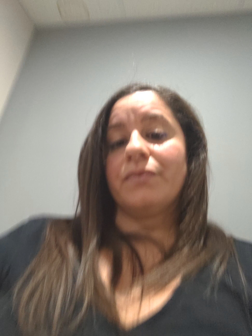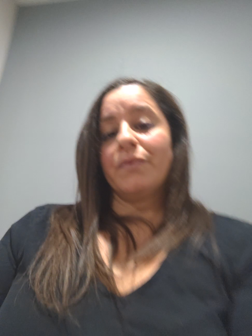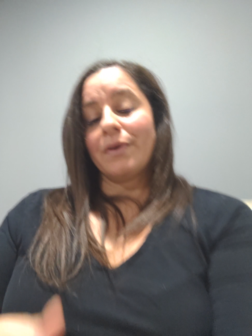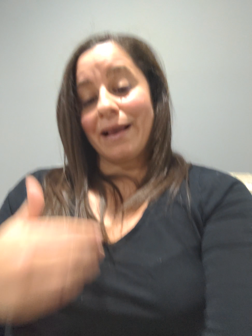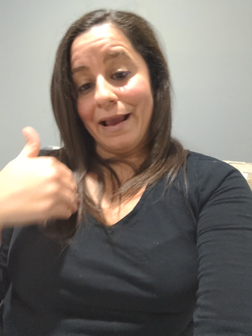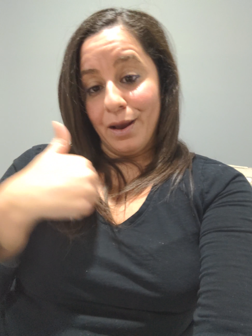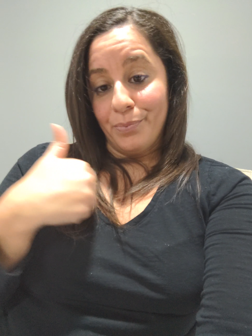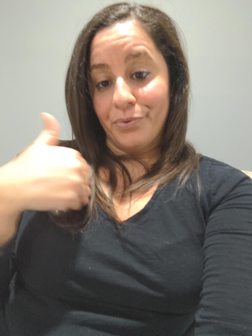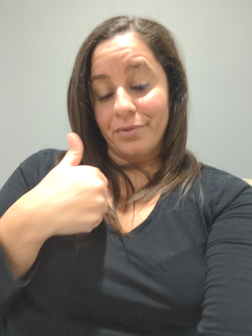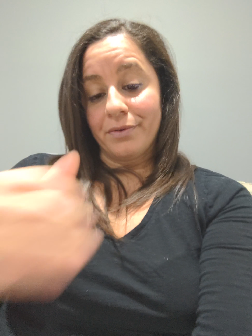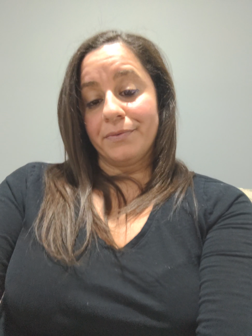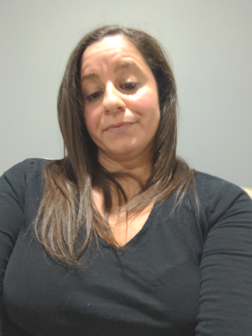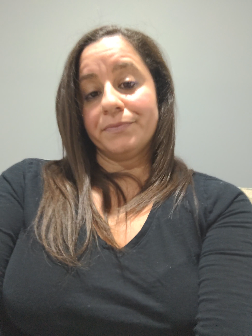animal